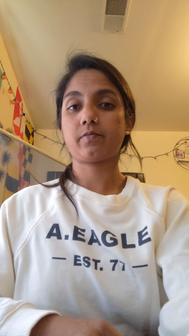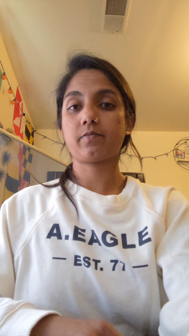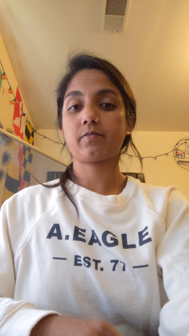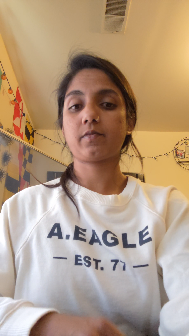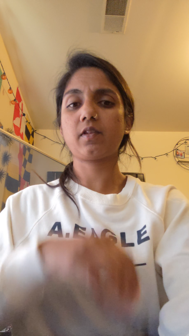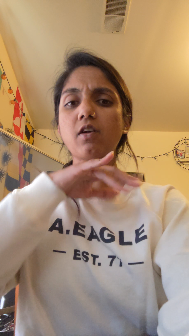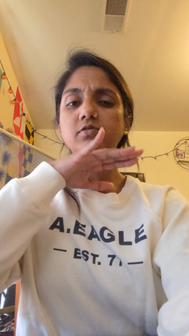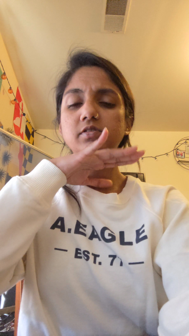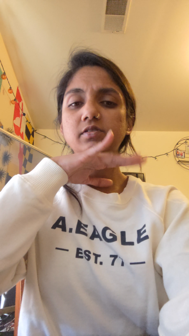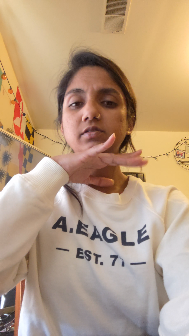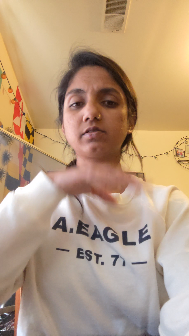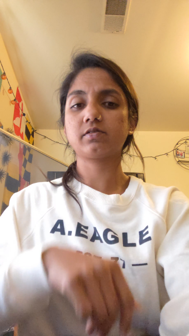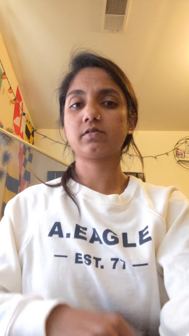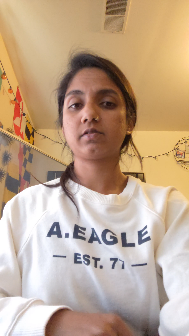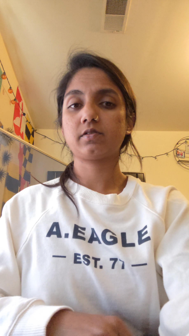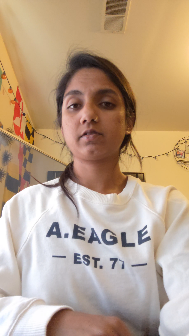naughty